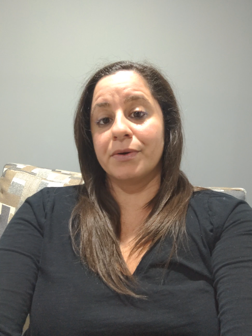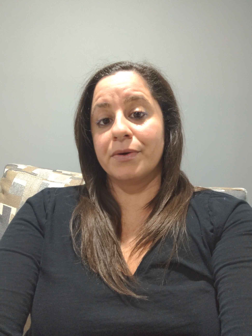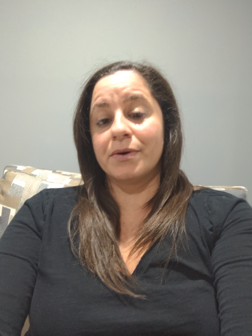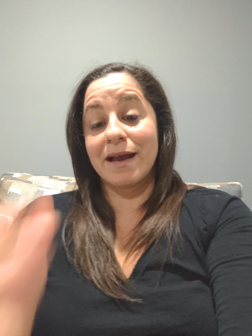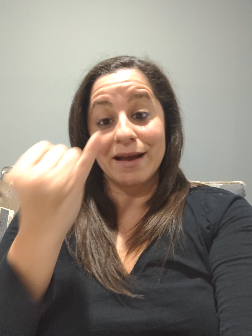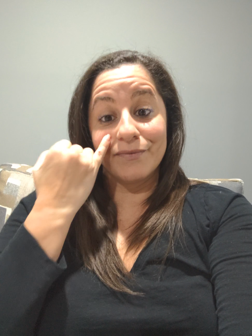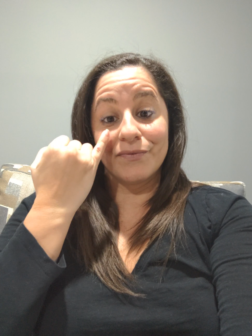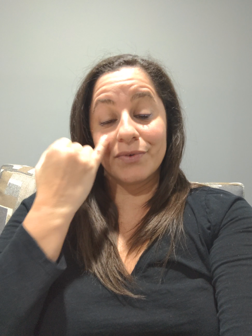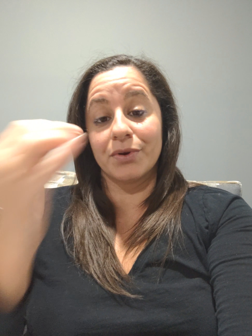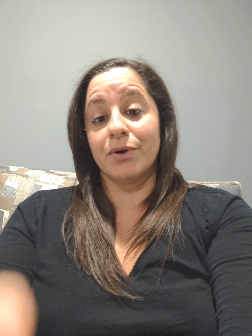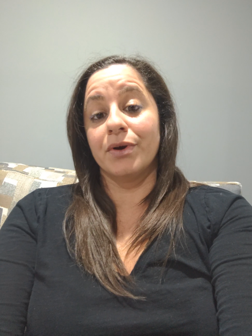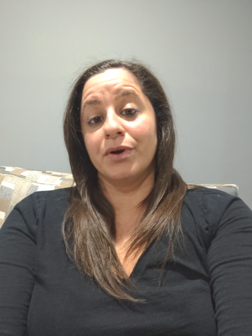if